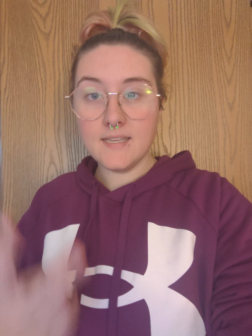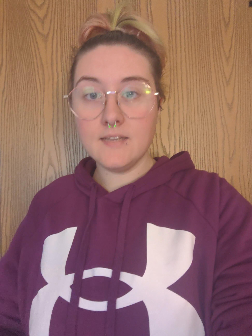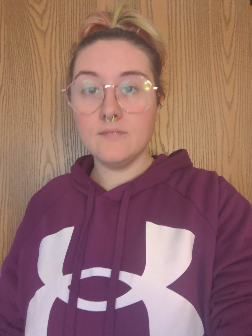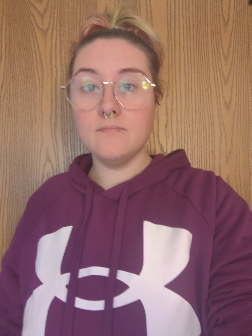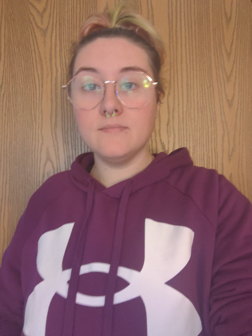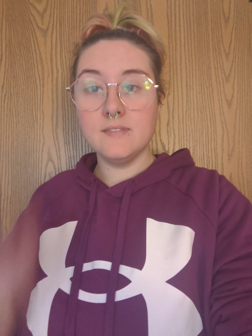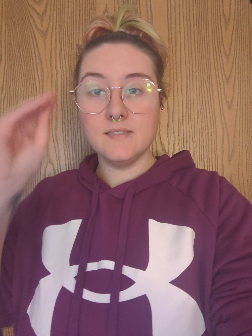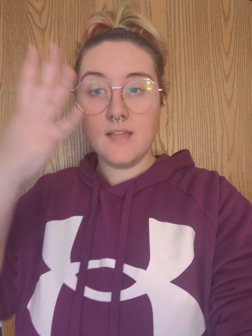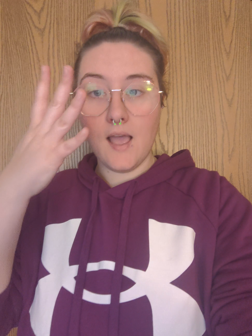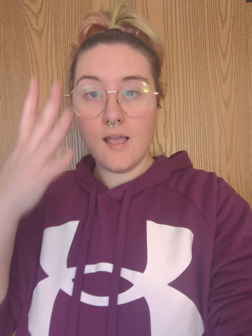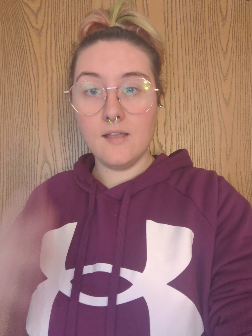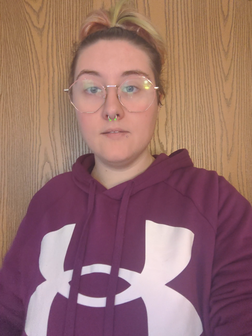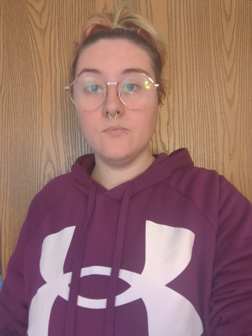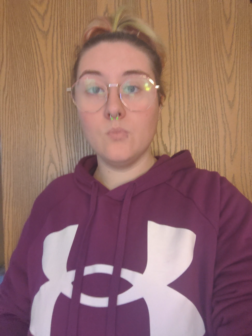sun